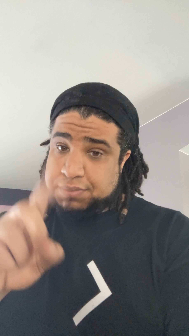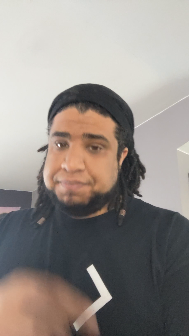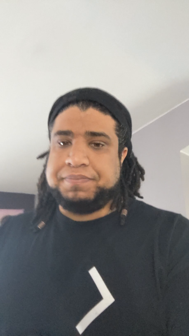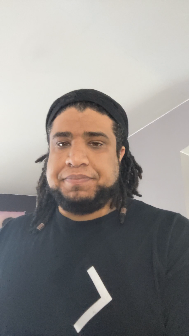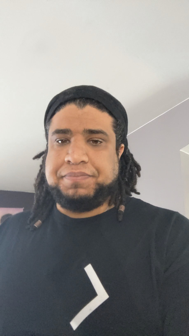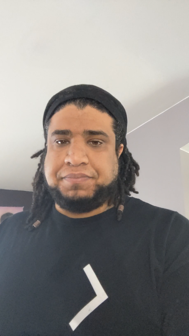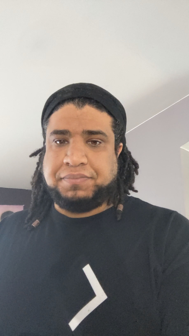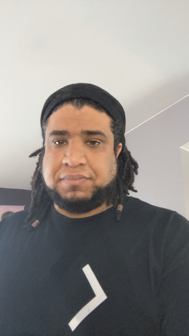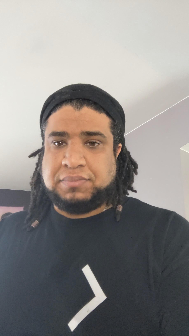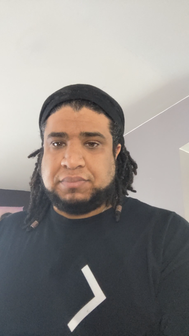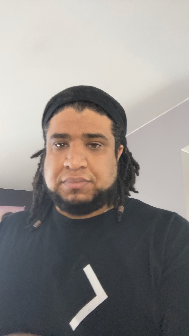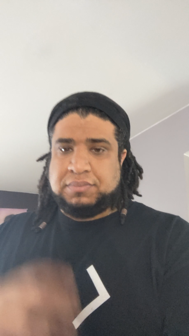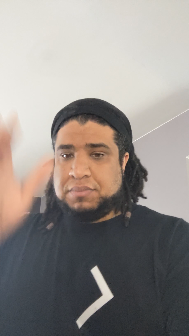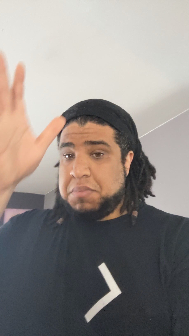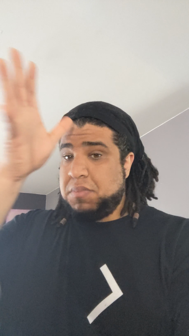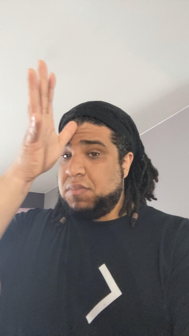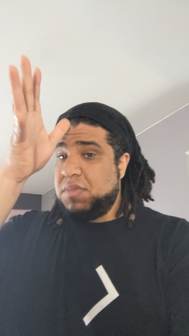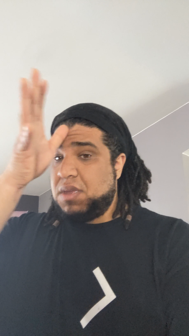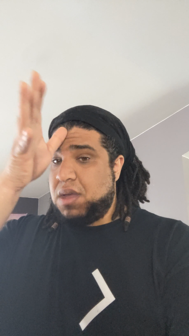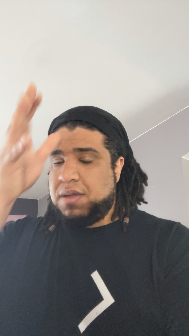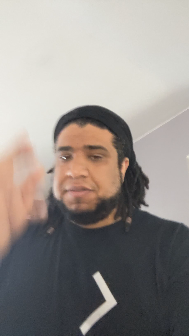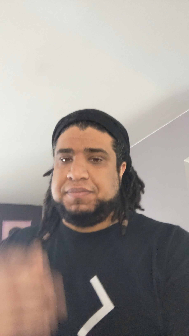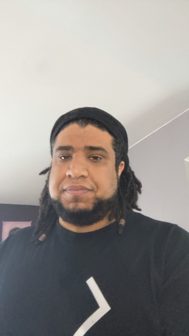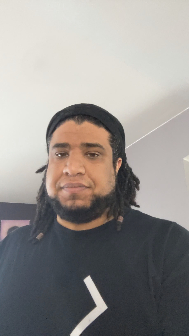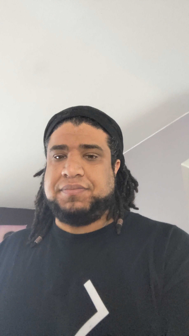daddy